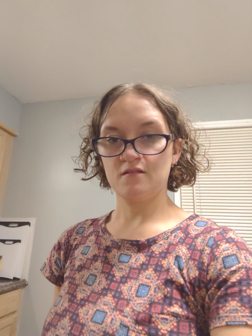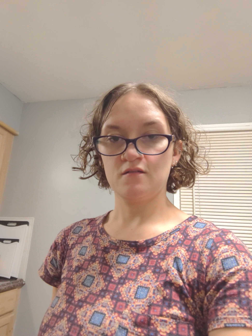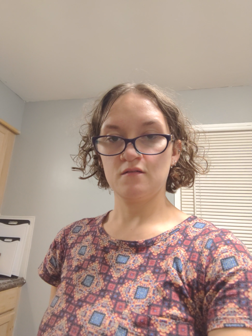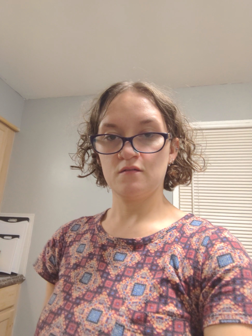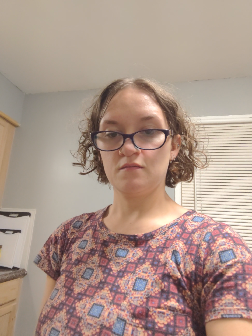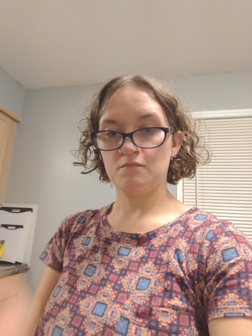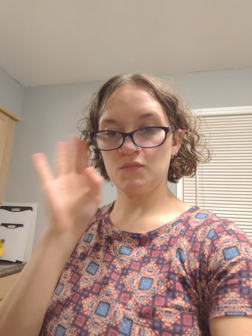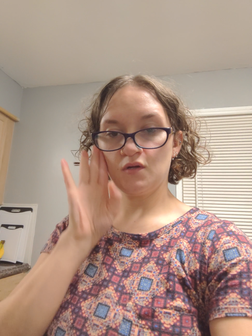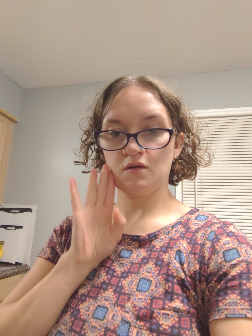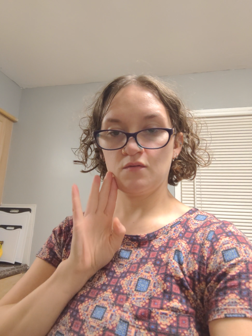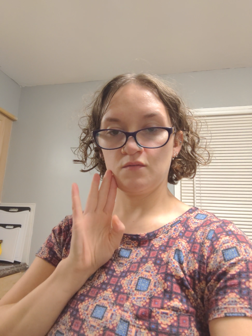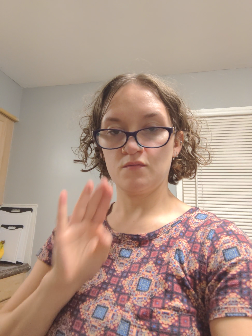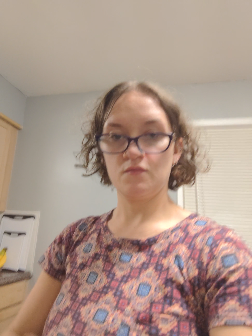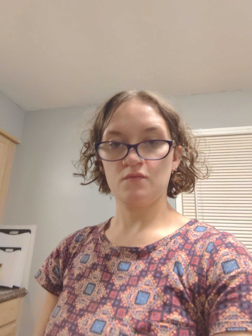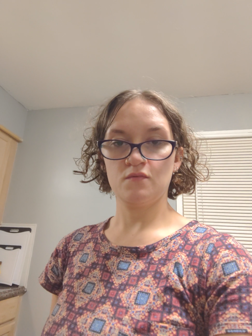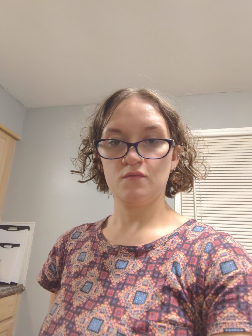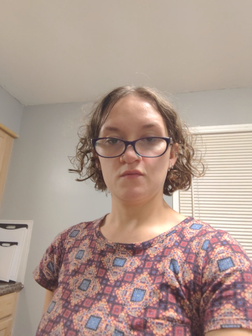brown